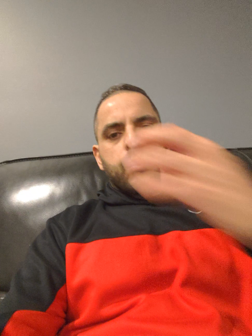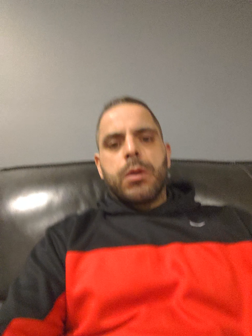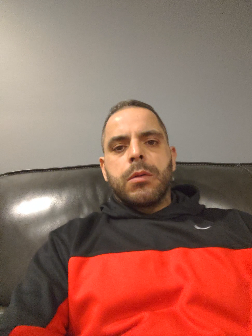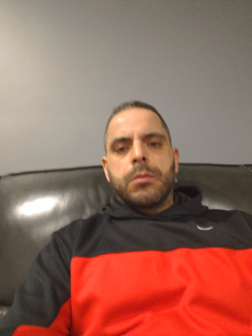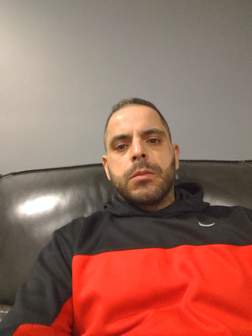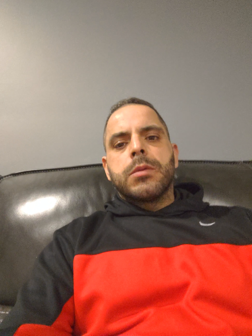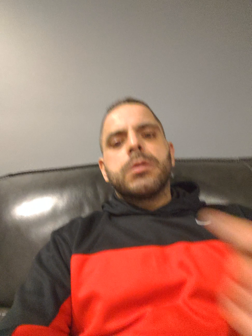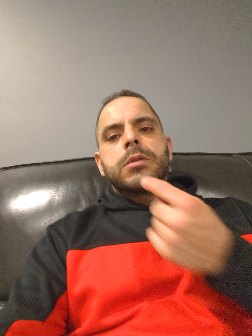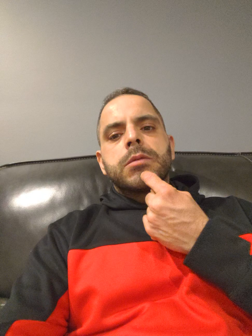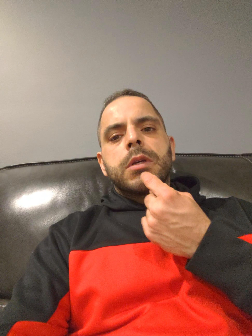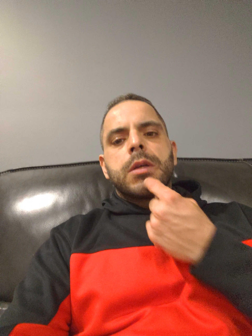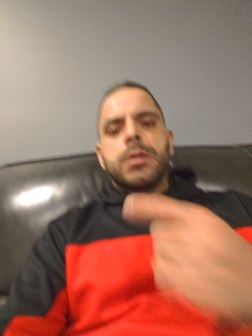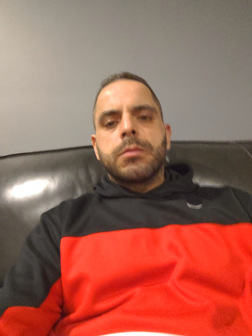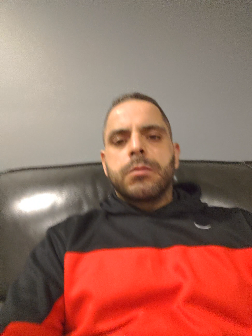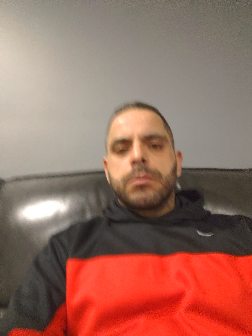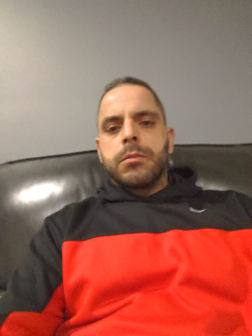say